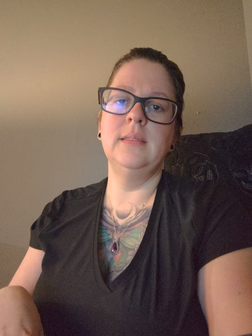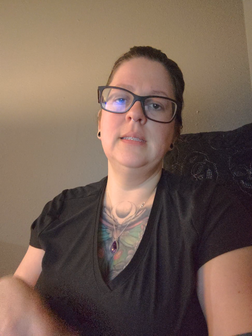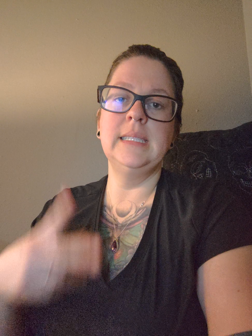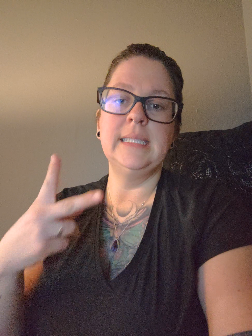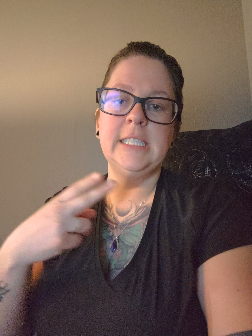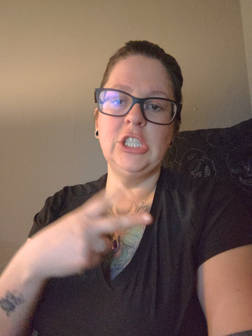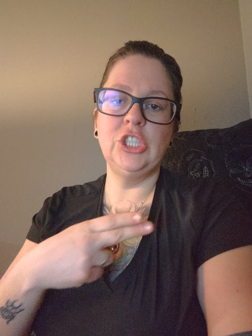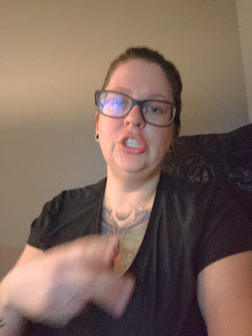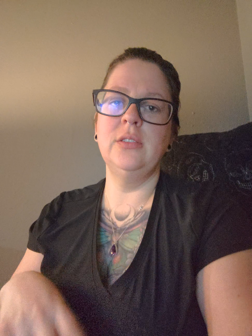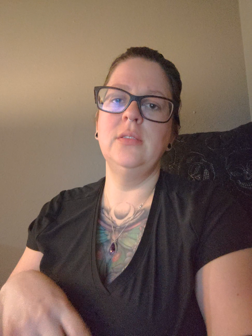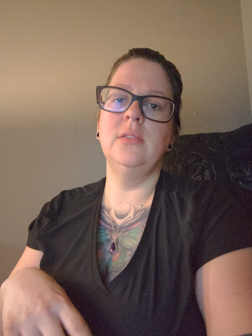scissors